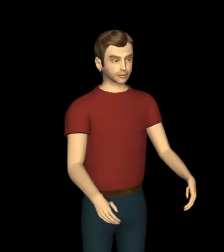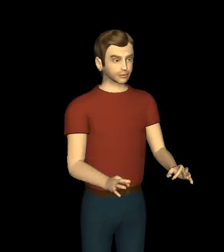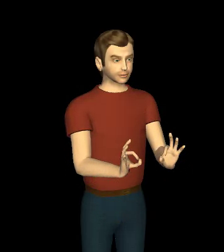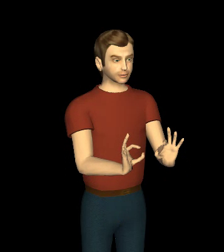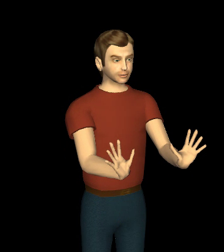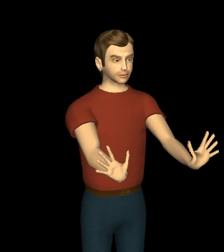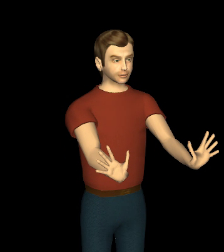وقت